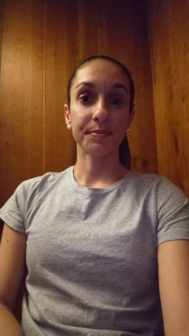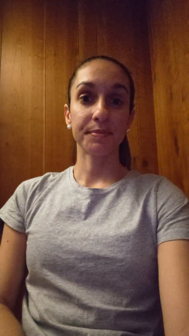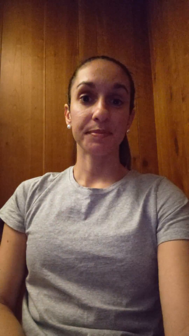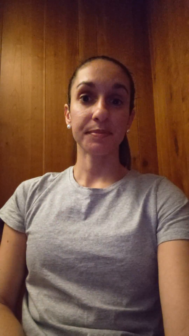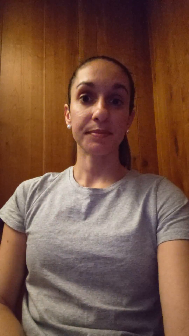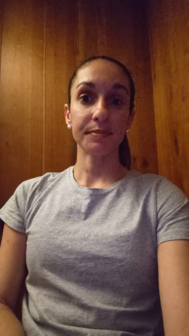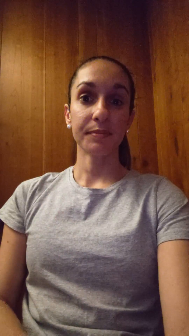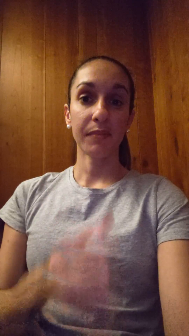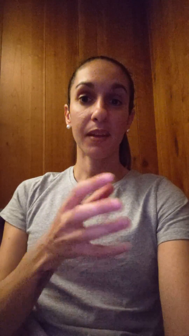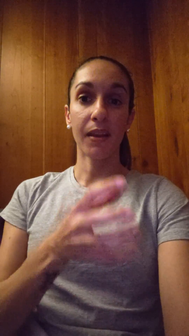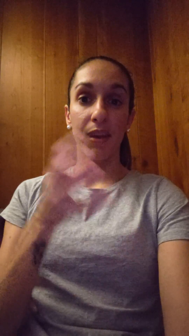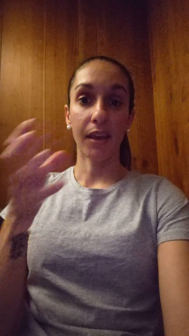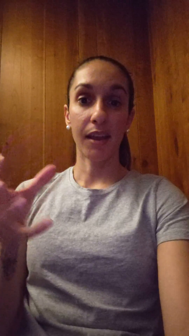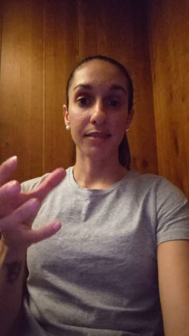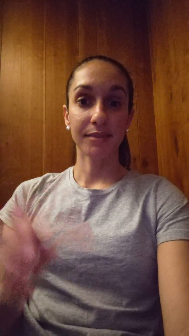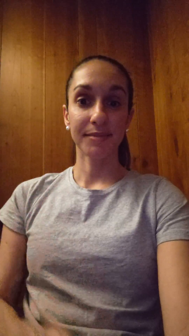a lot